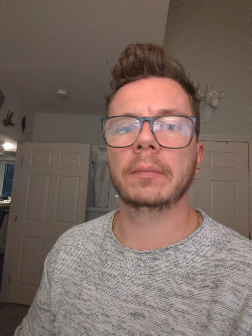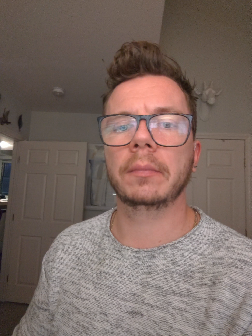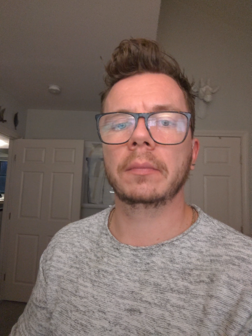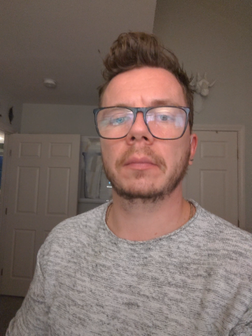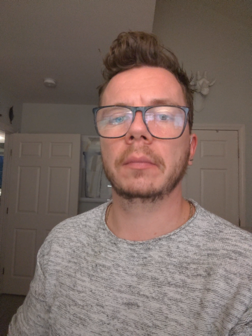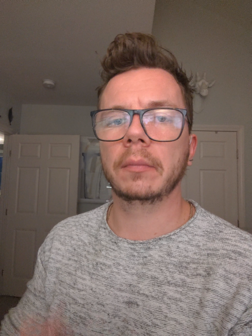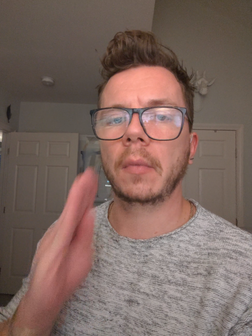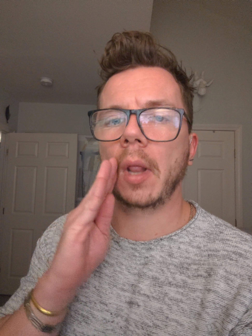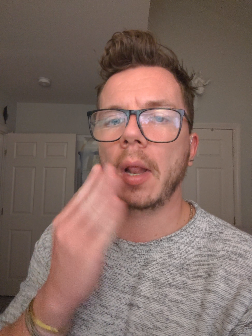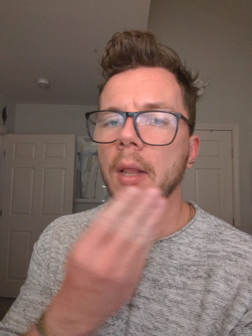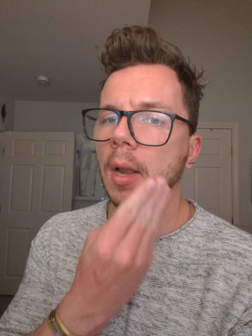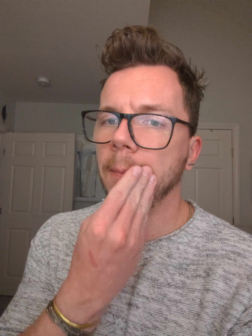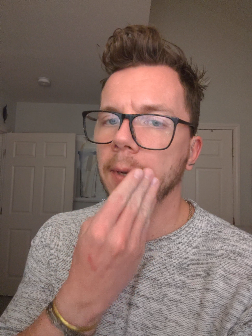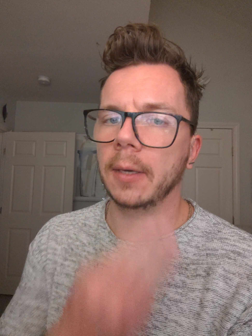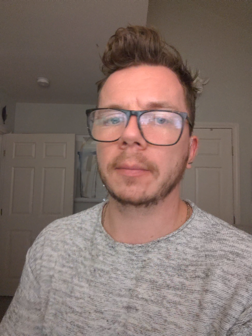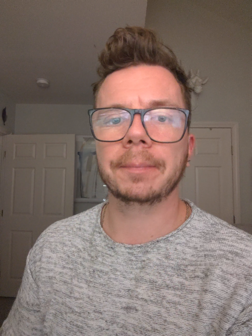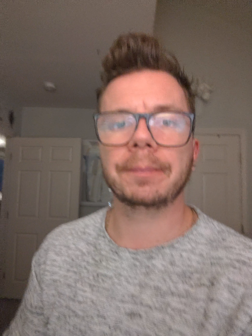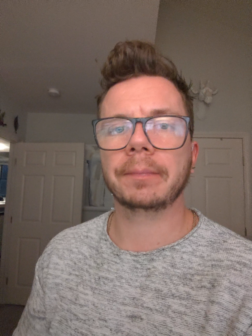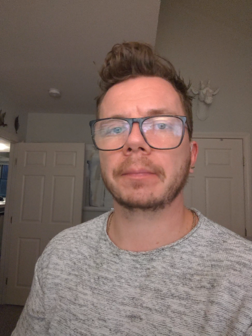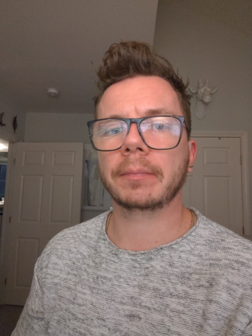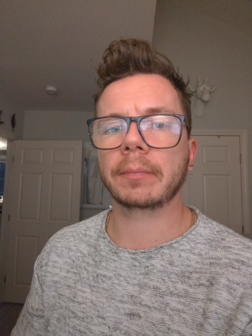napkin